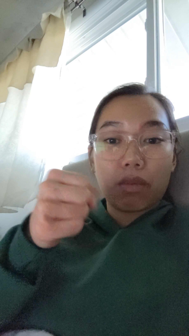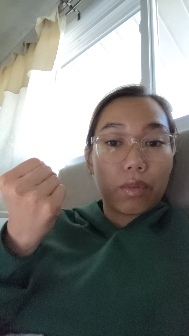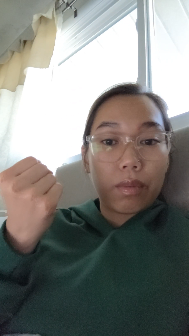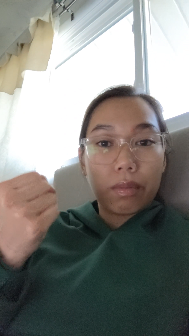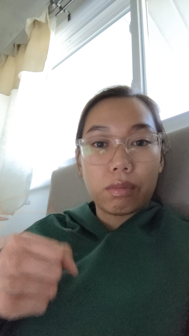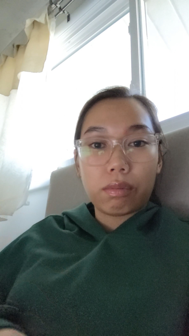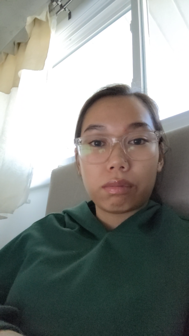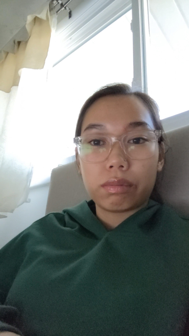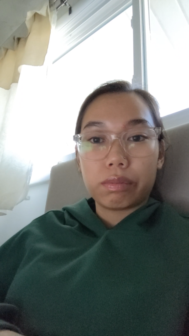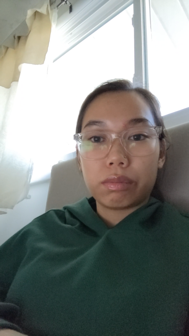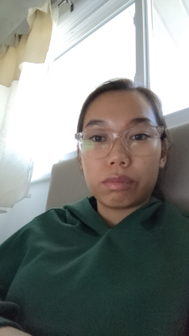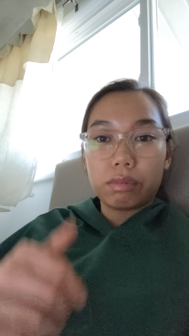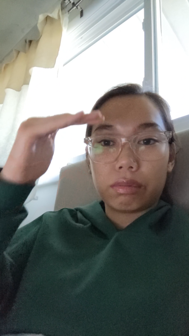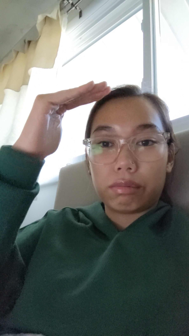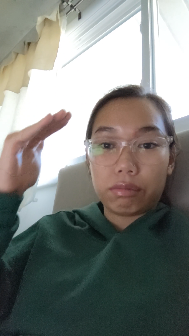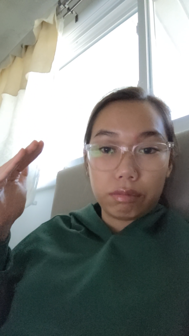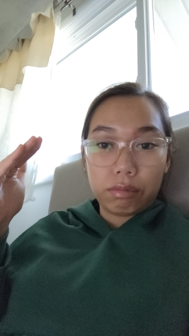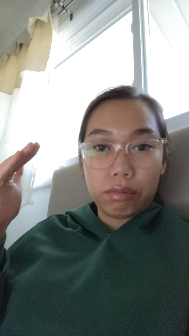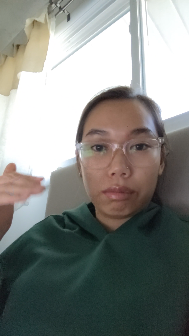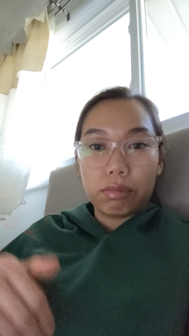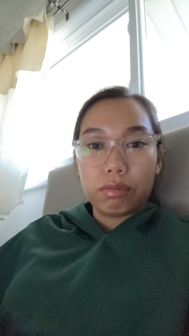roof